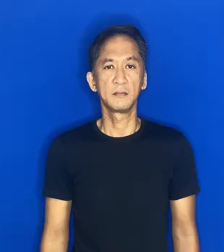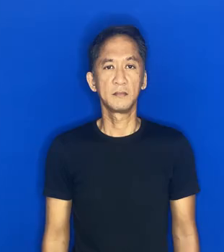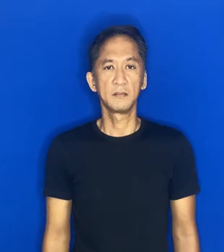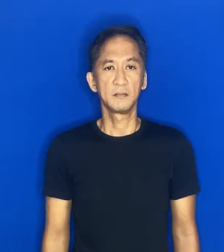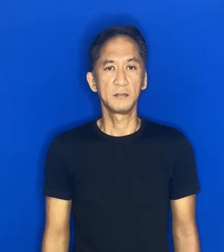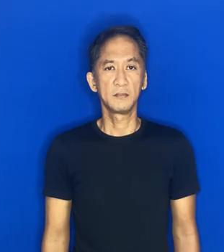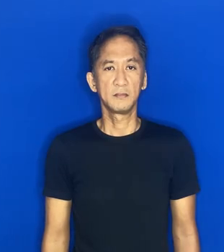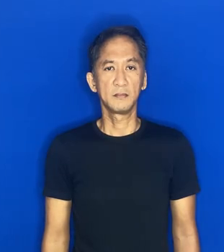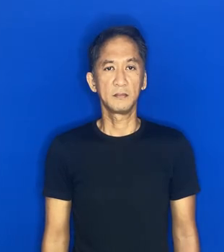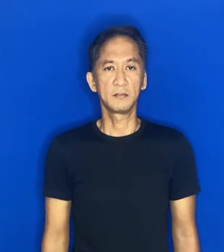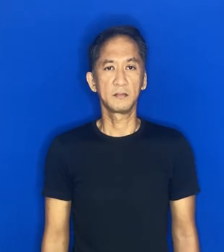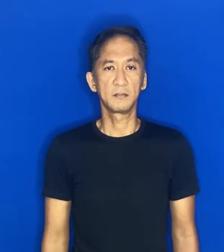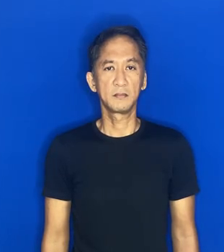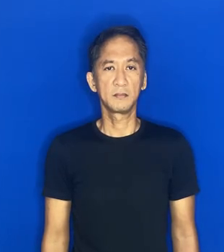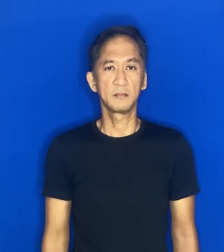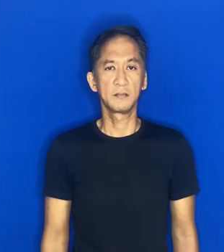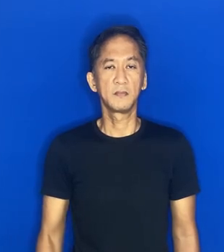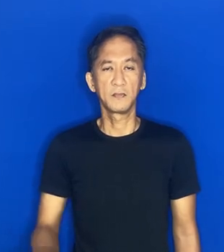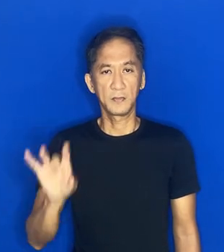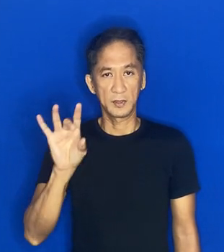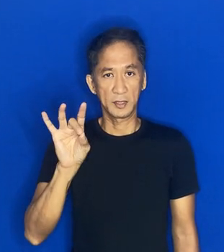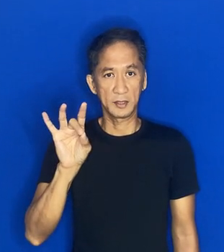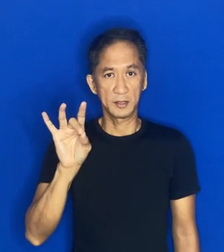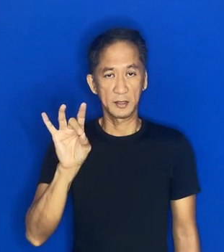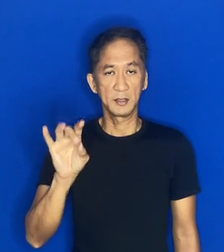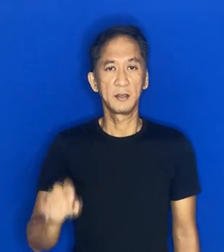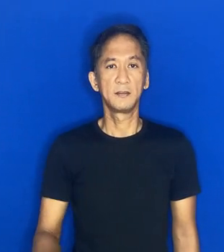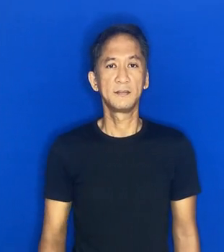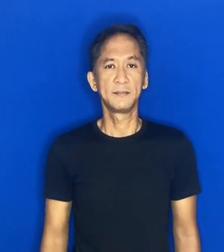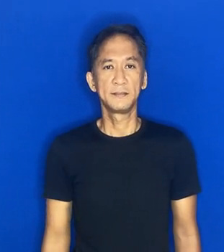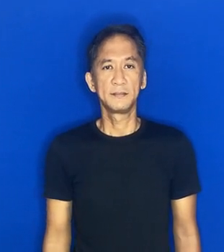eight